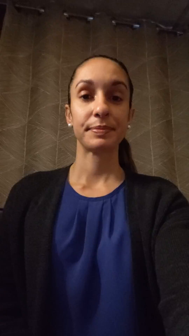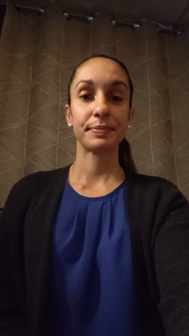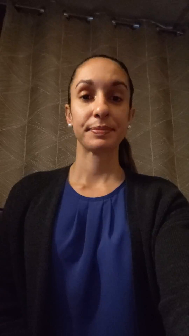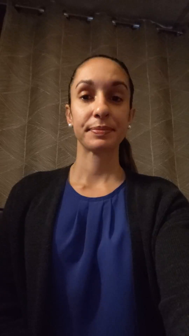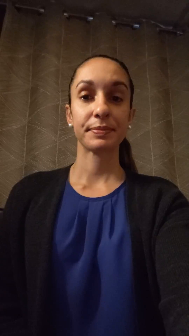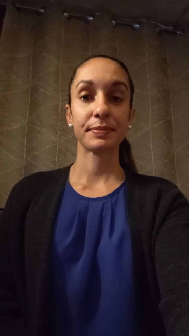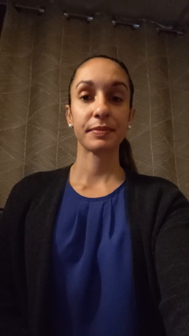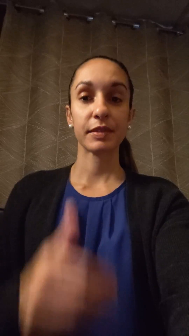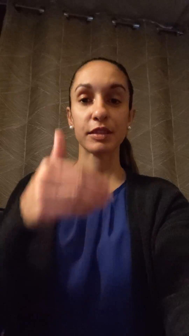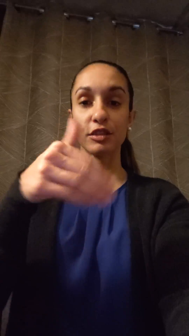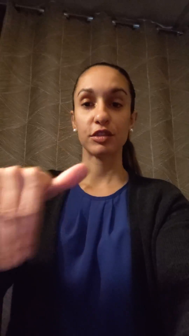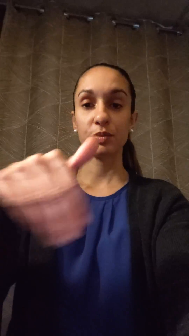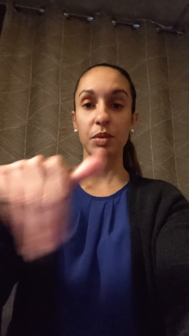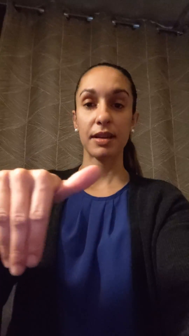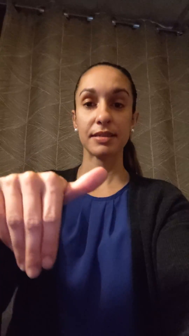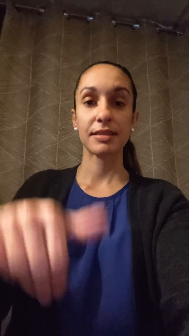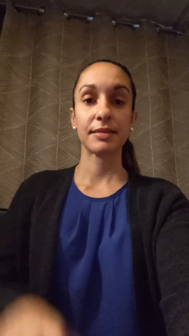shorts